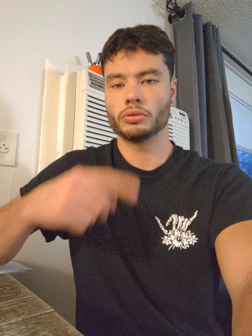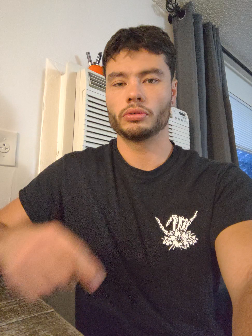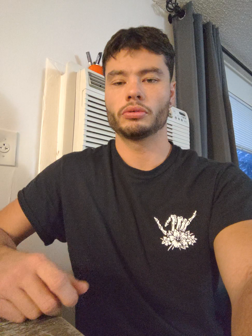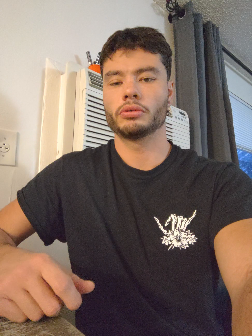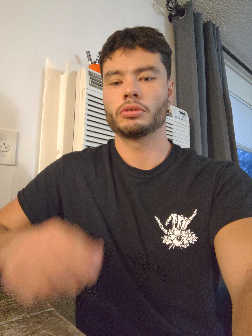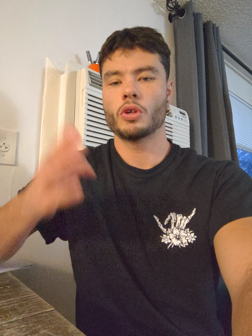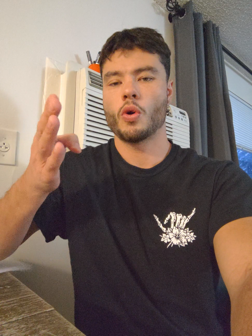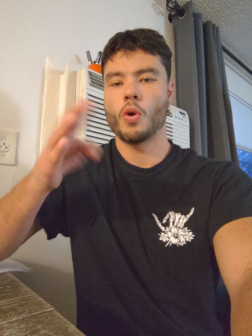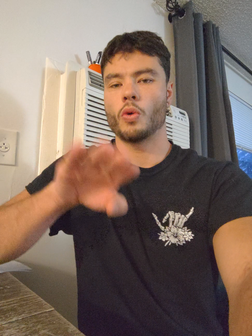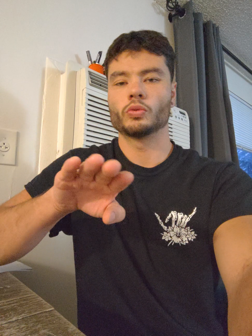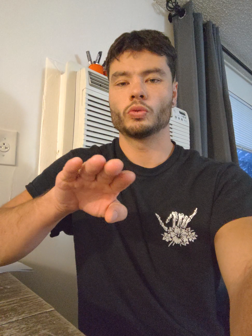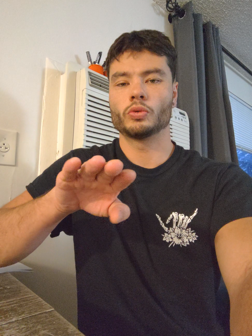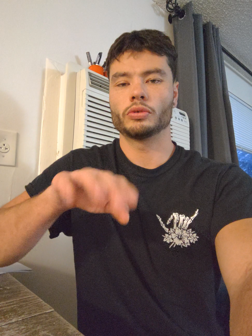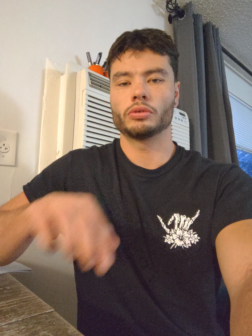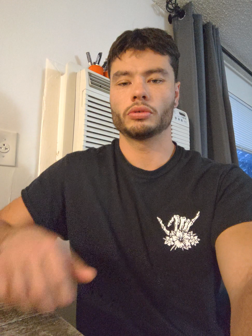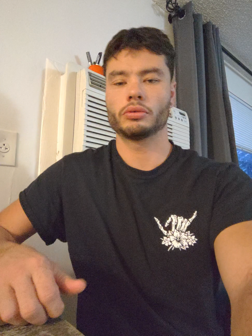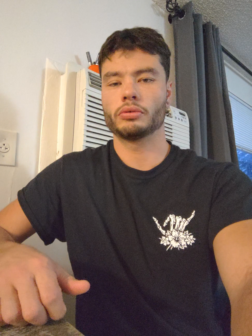close